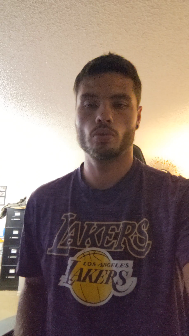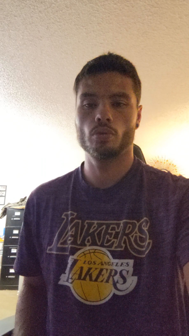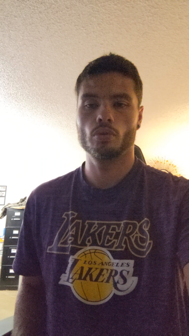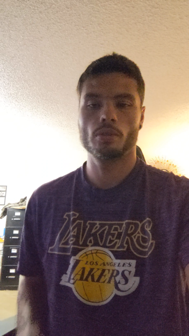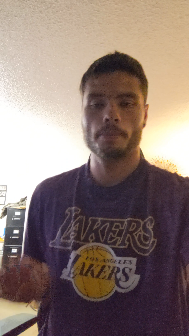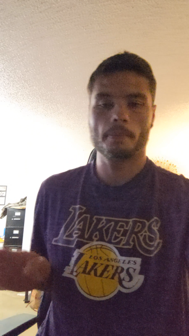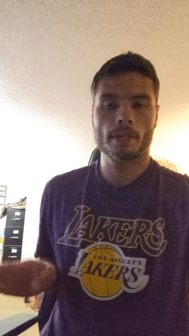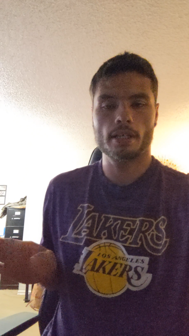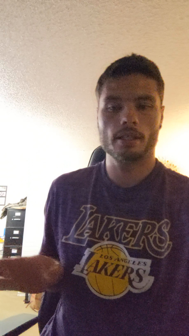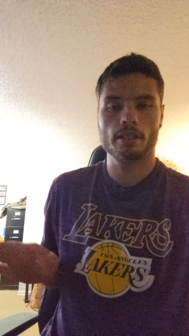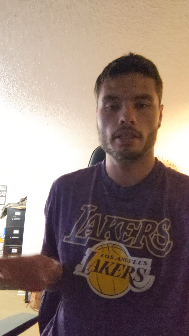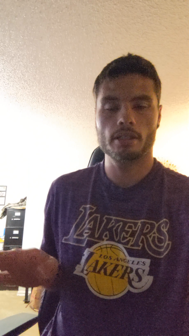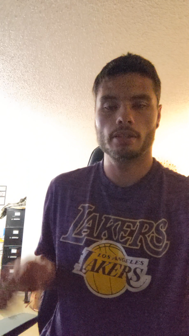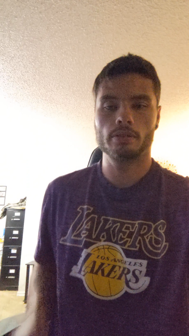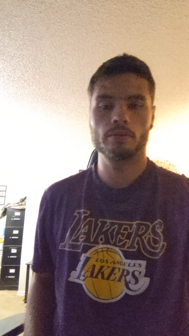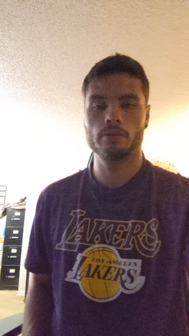penguin